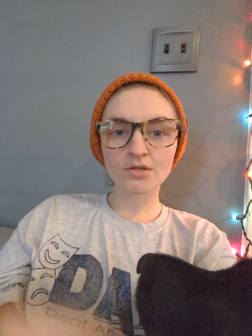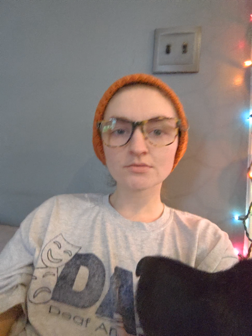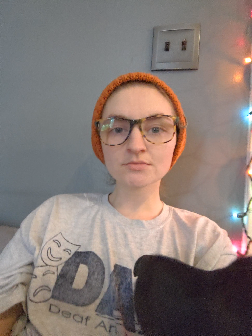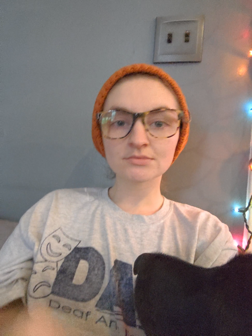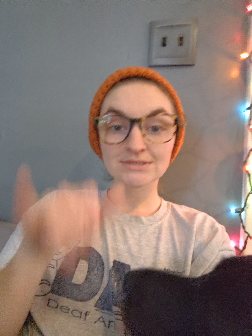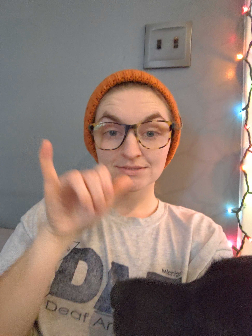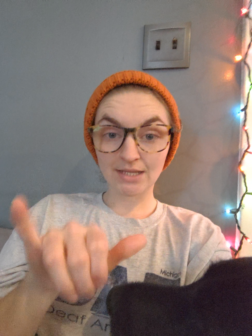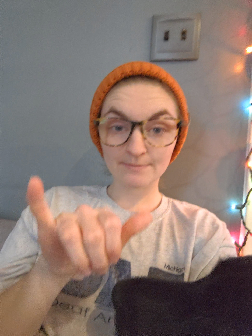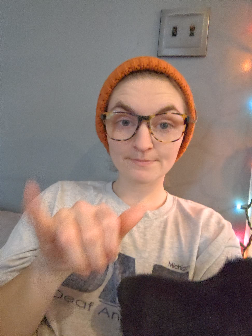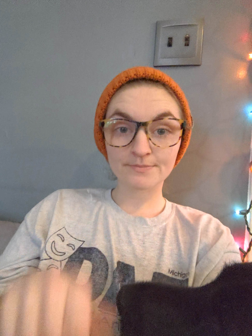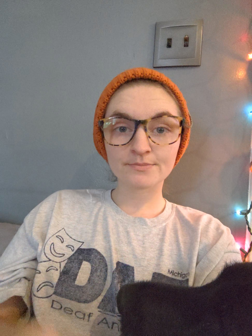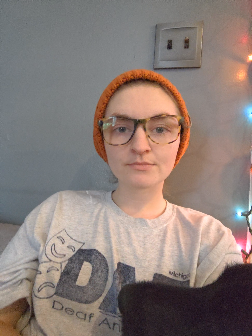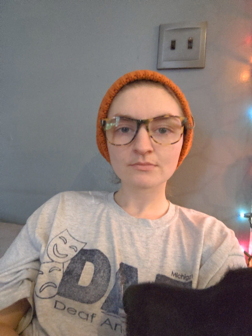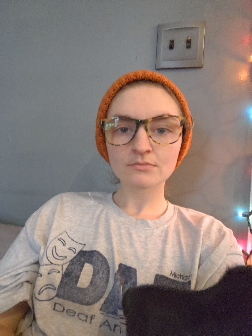stay